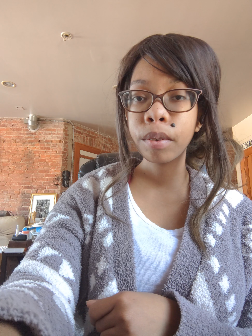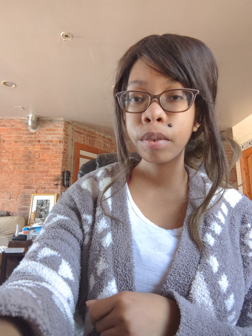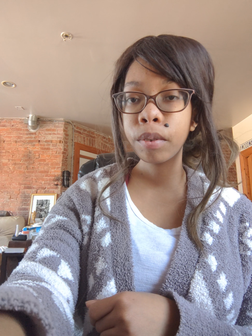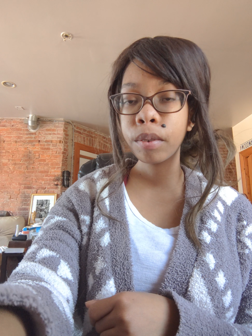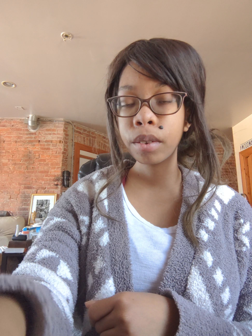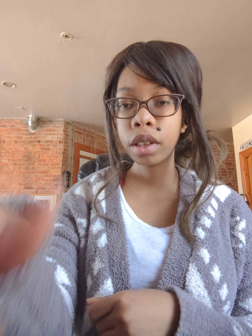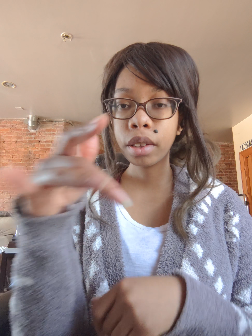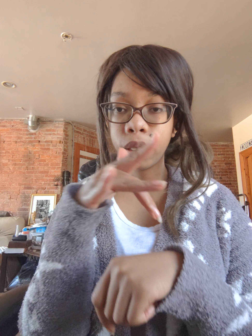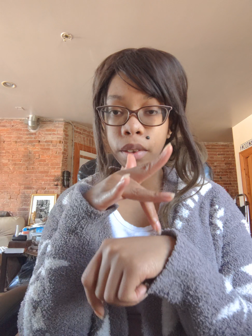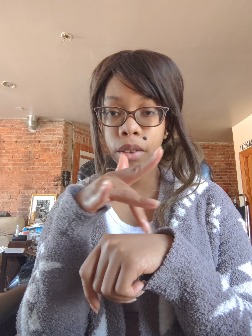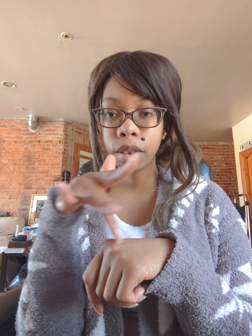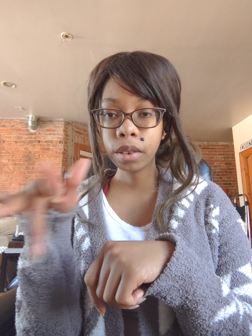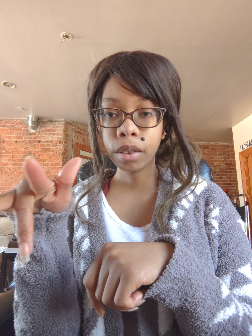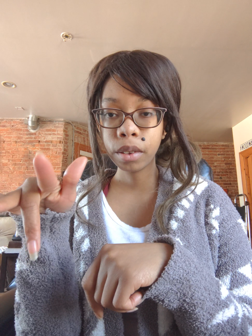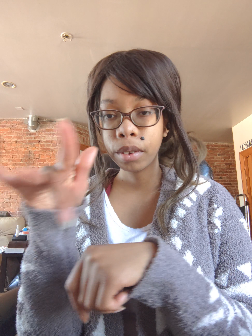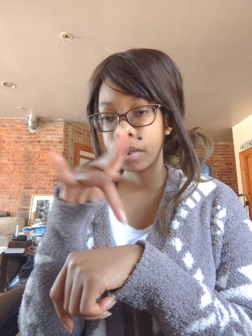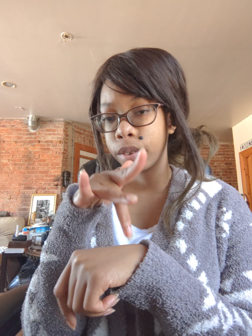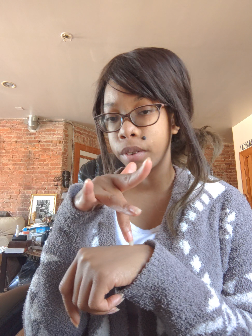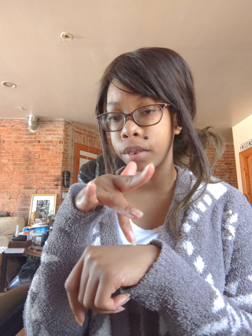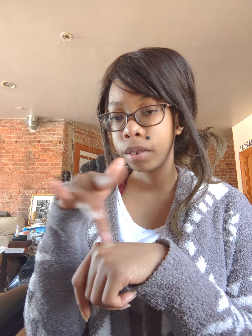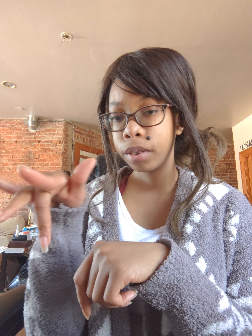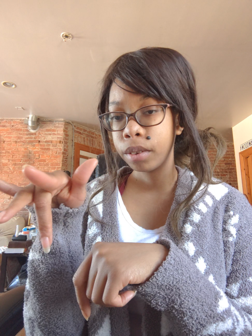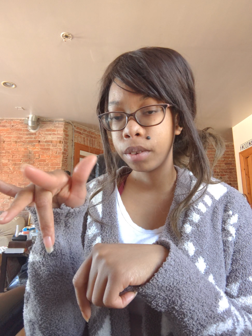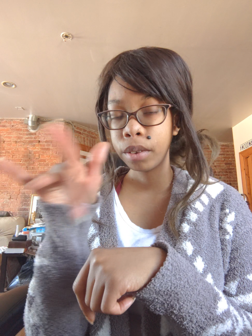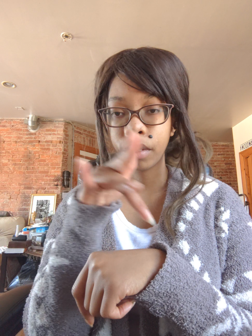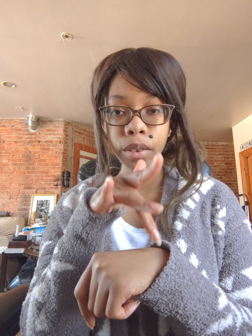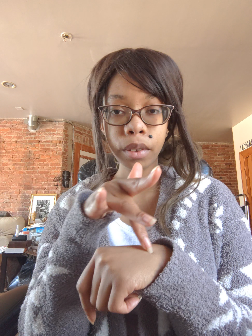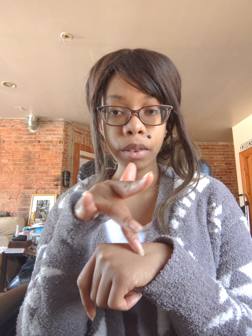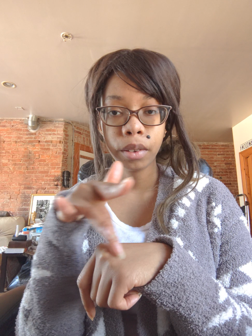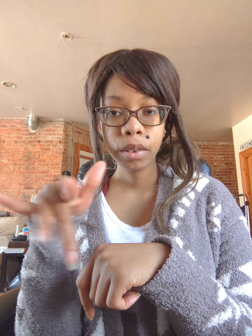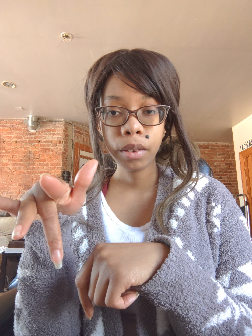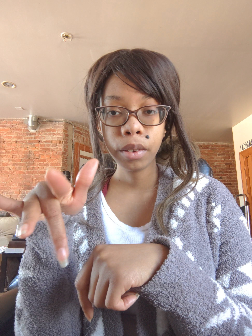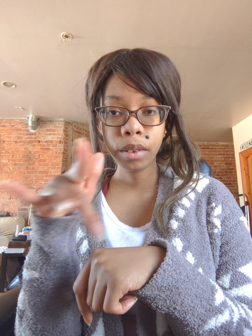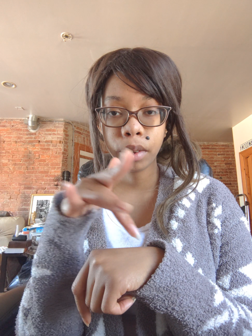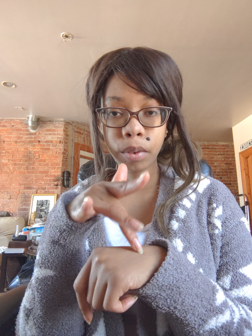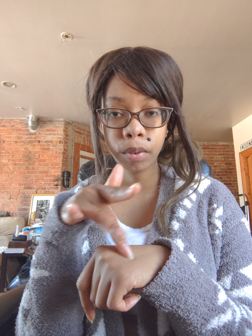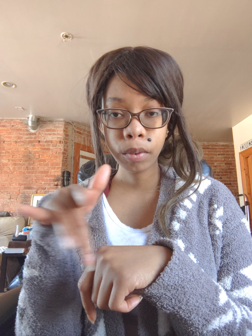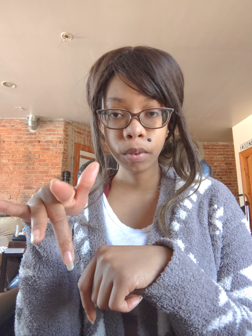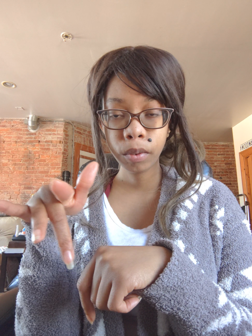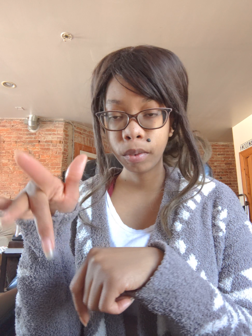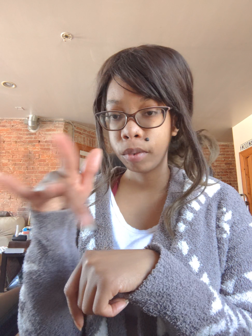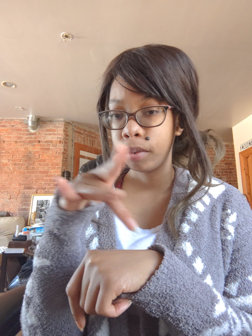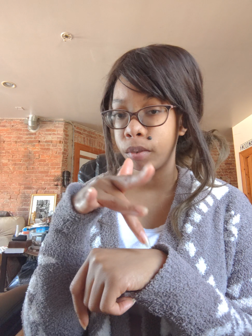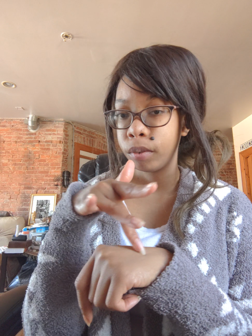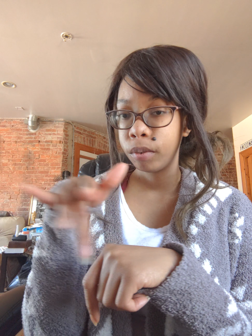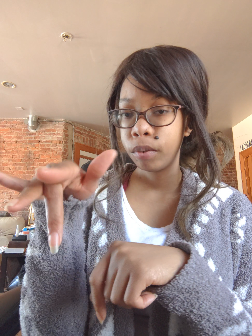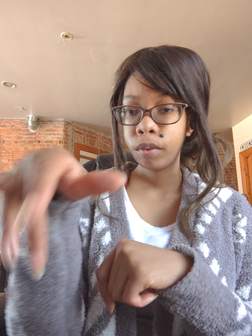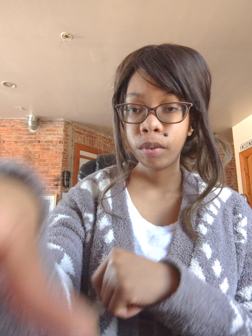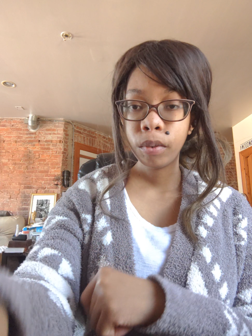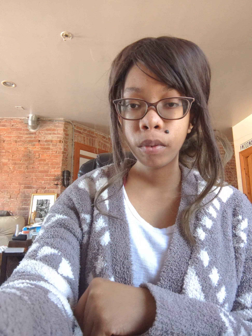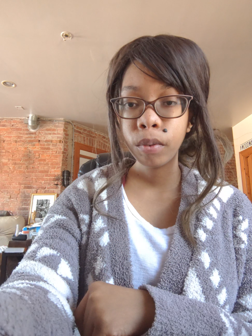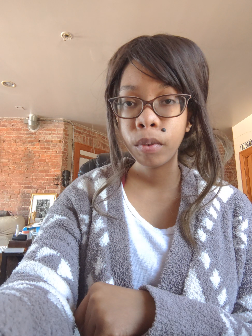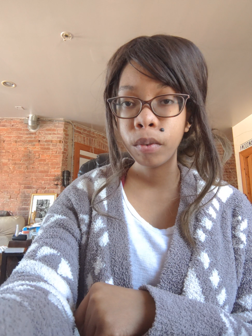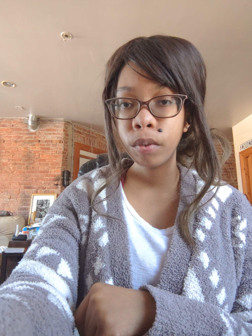empty